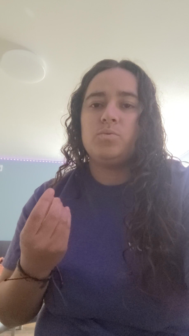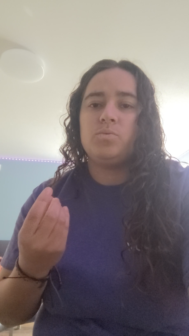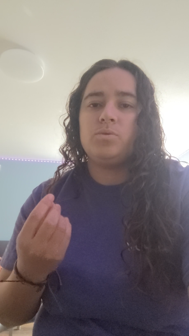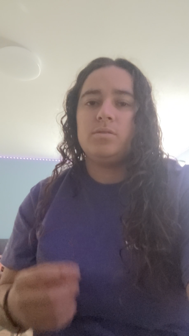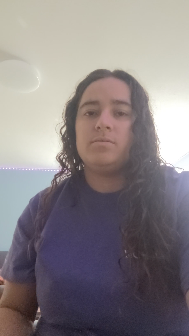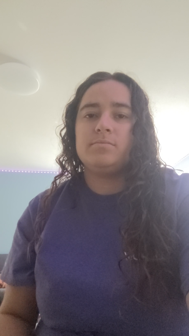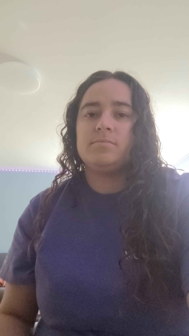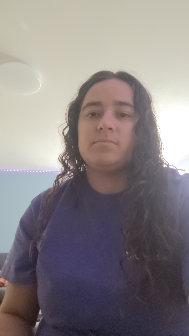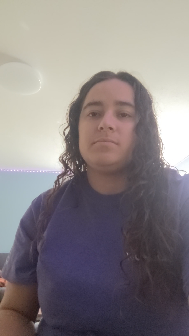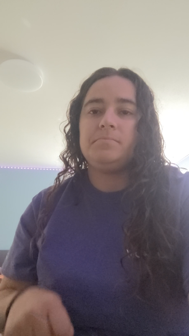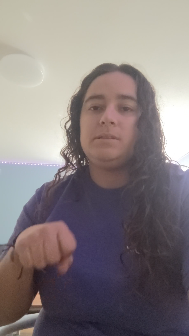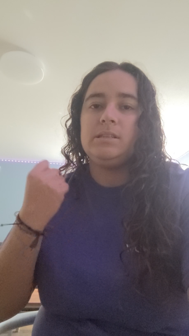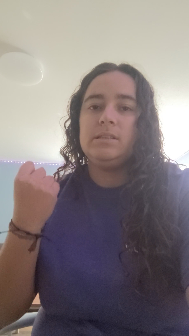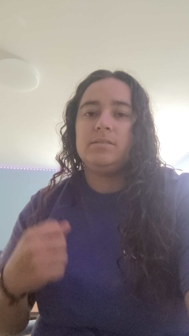break